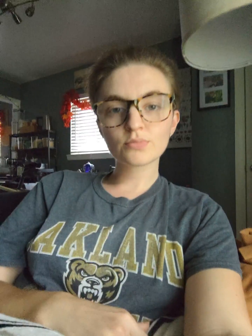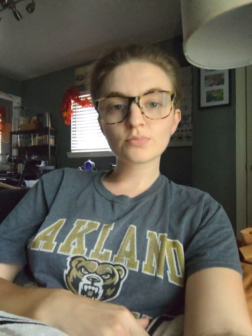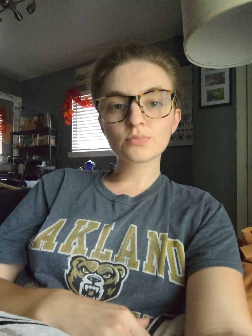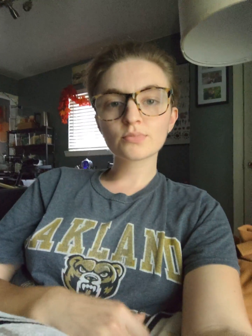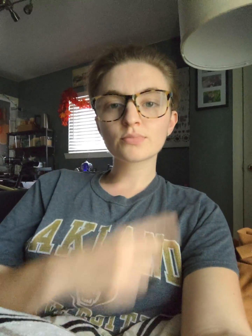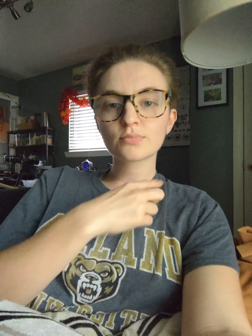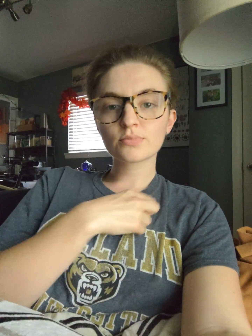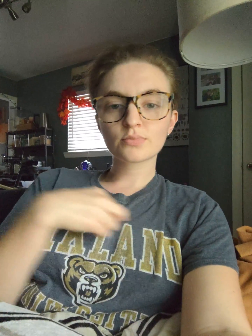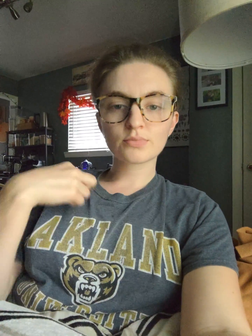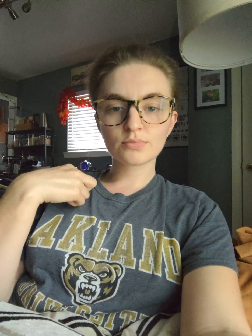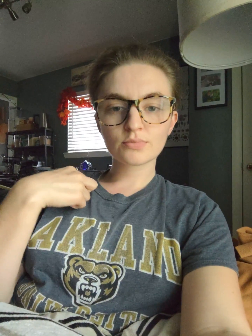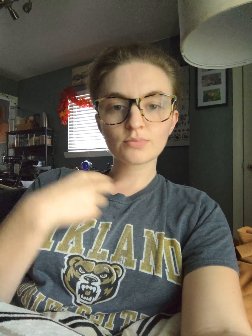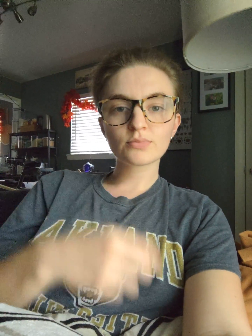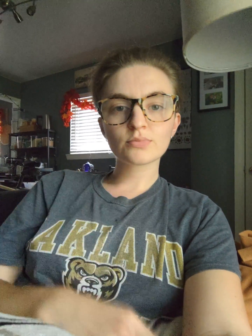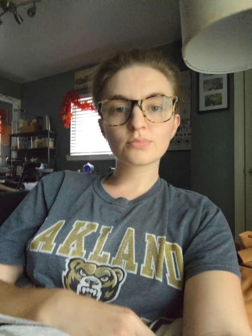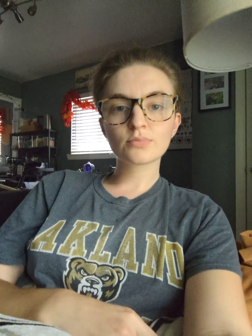necklace